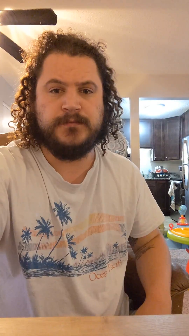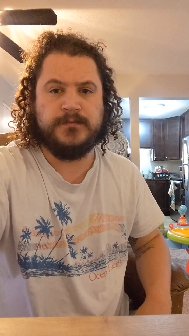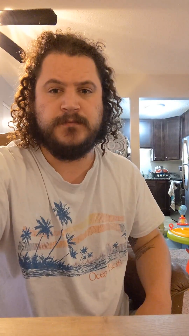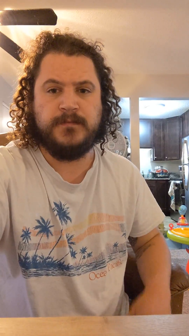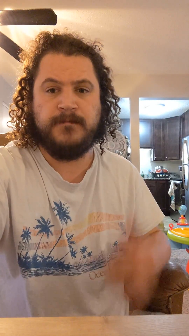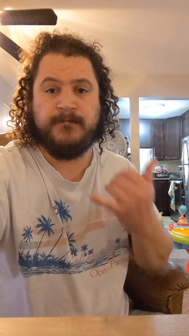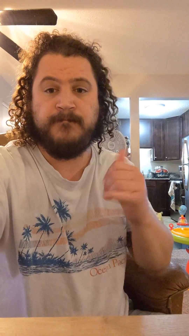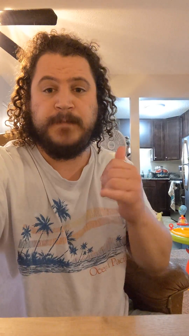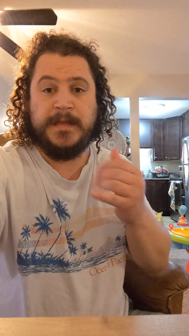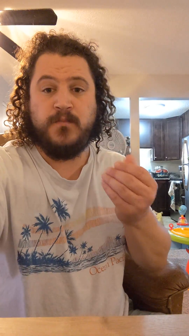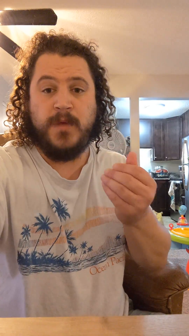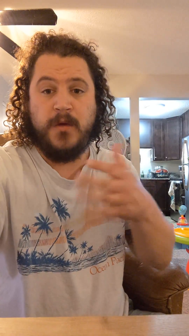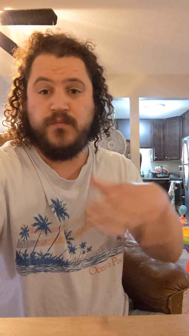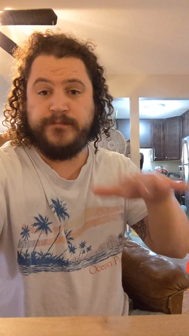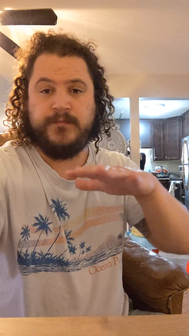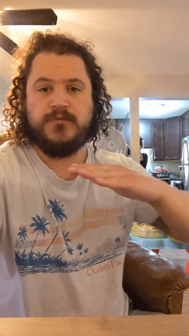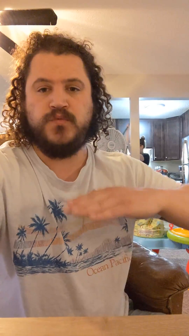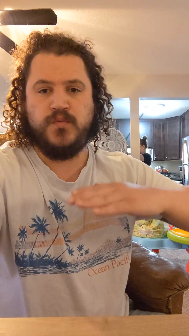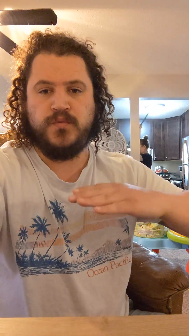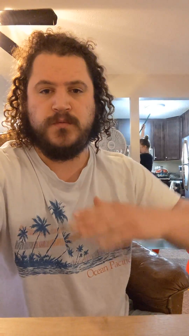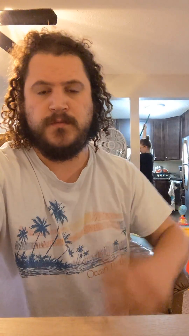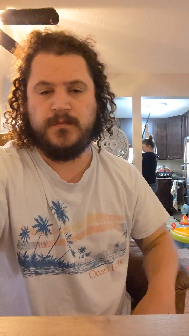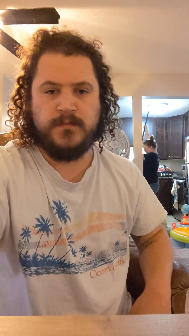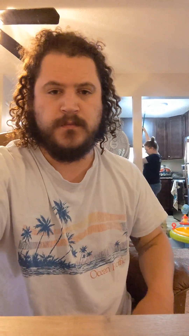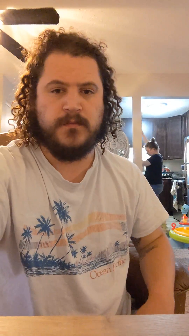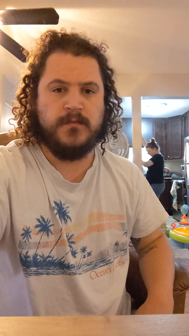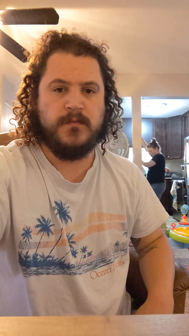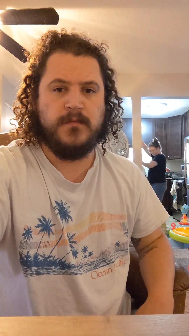playground